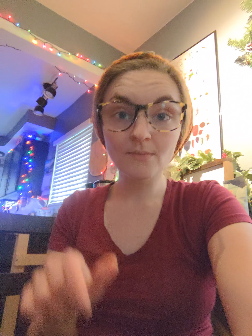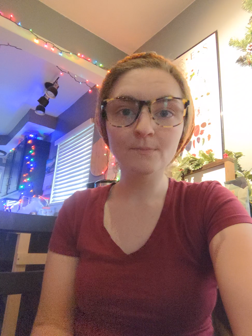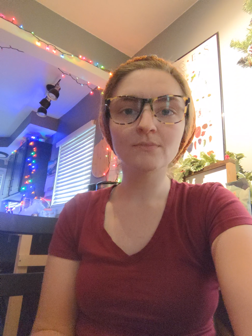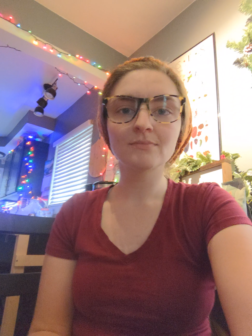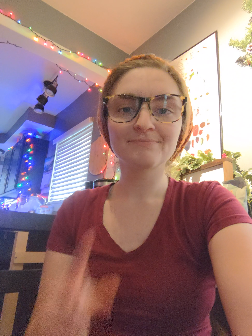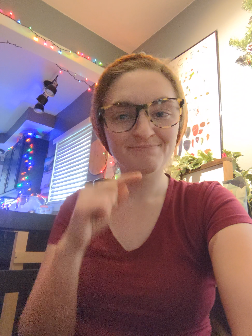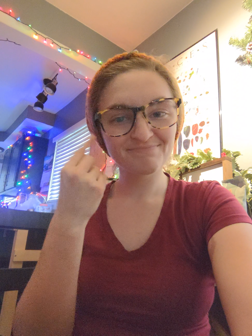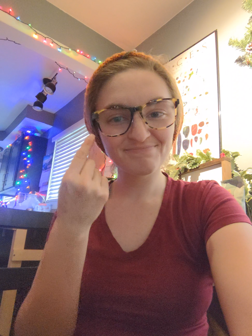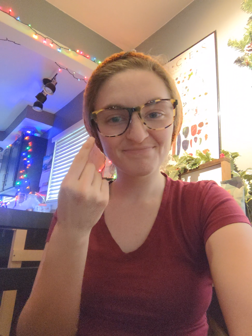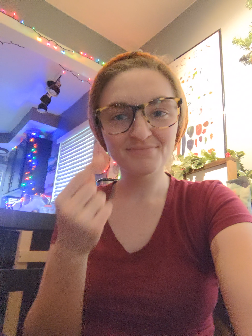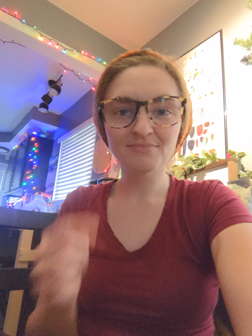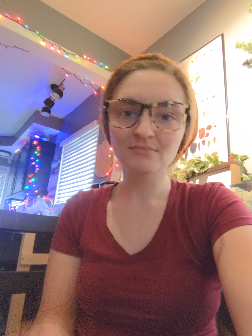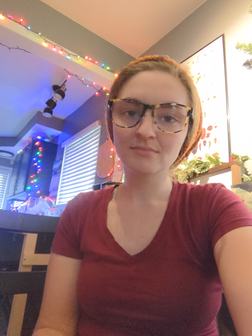smile